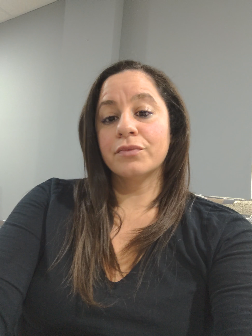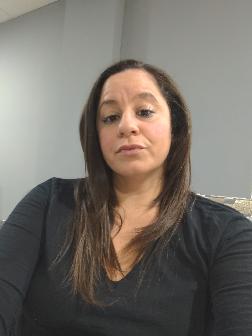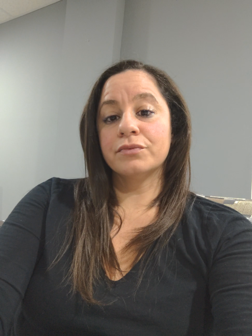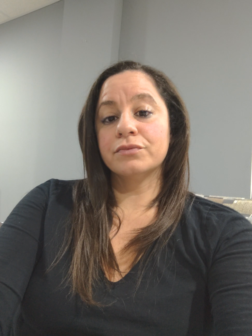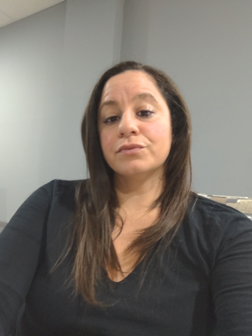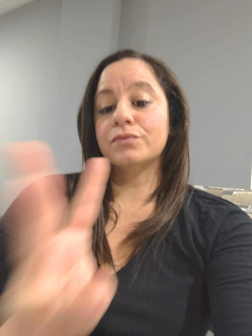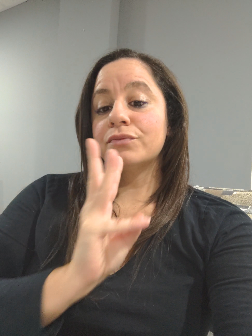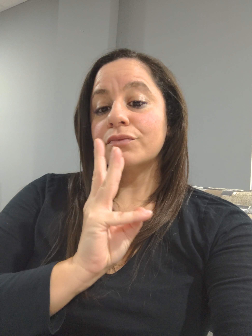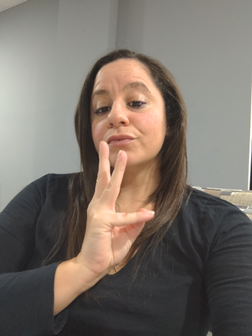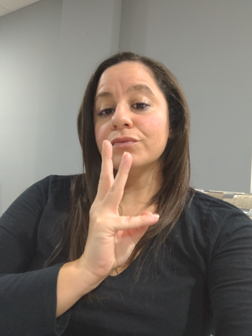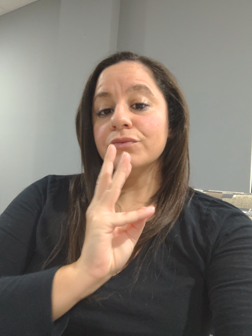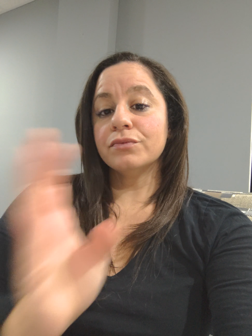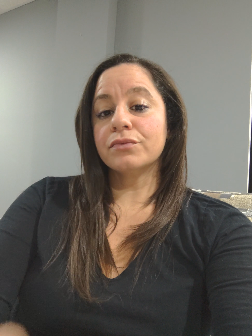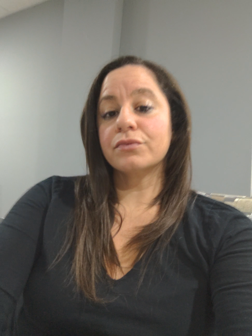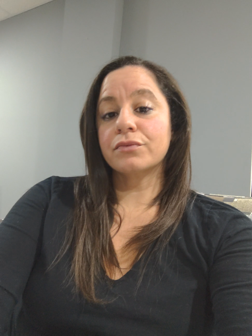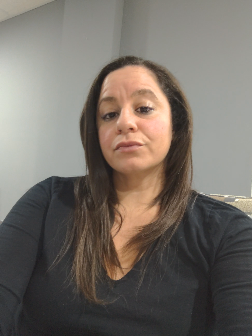water